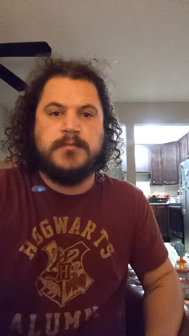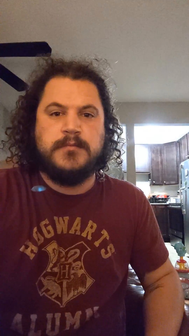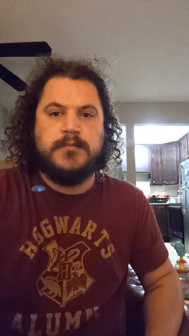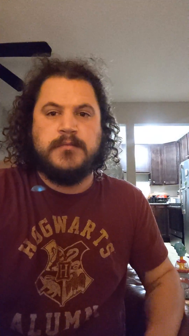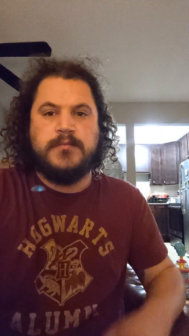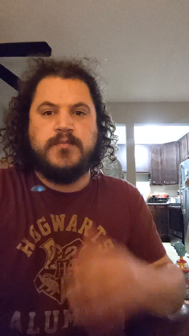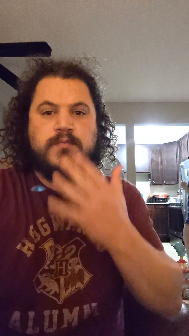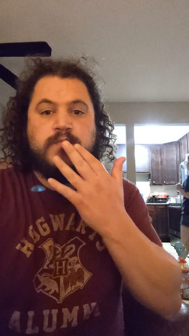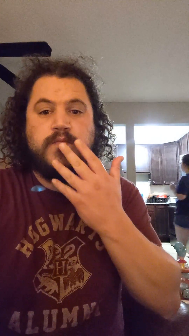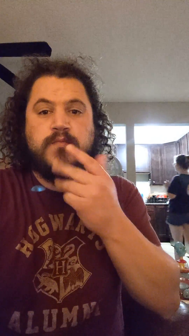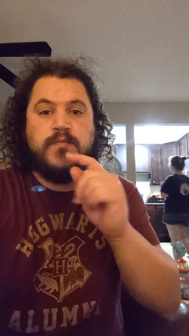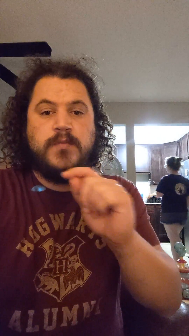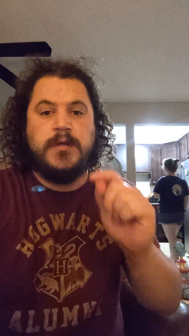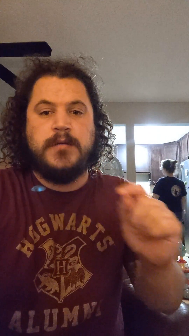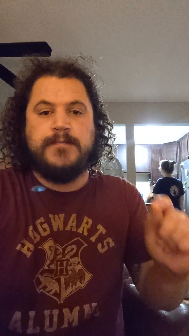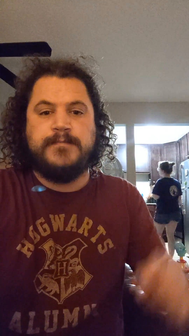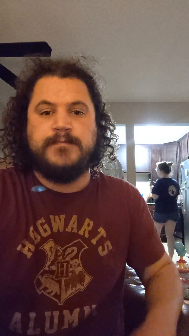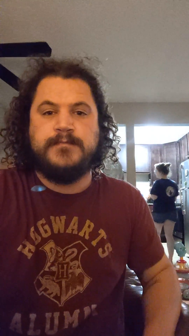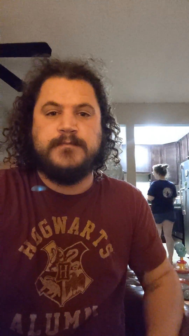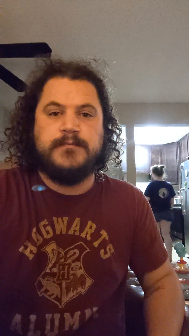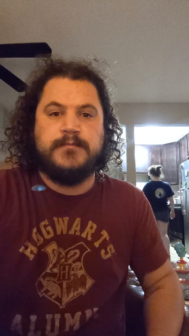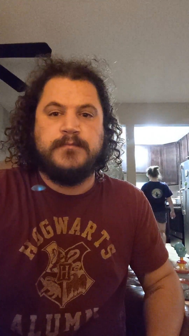crayon